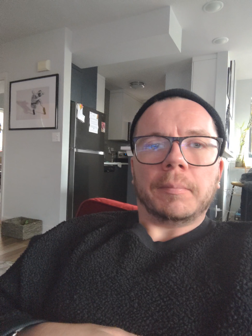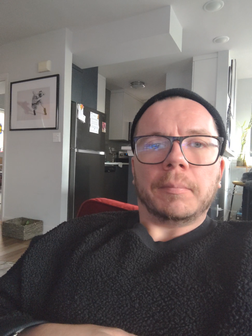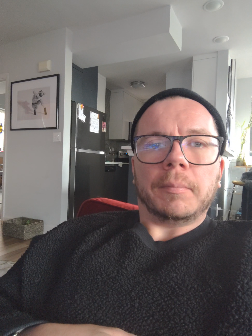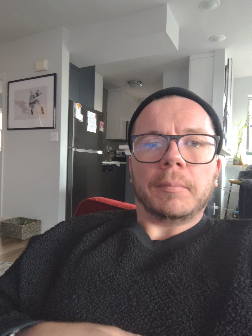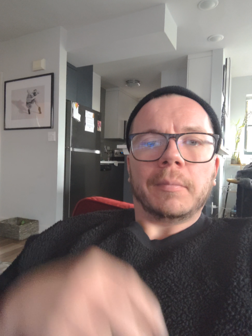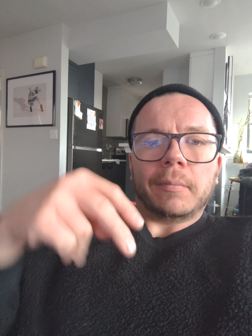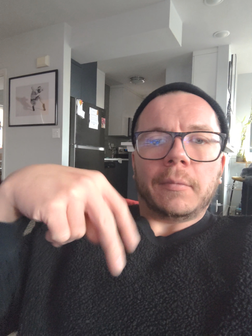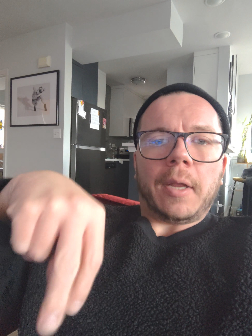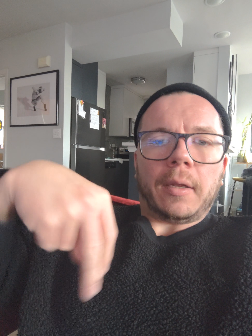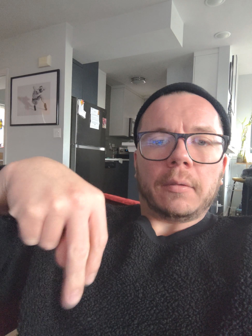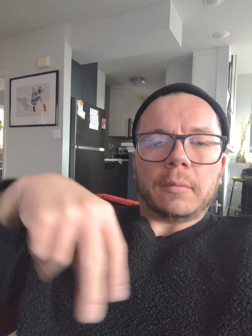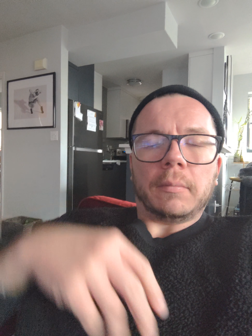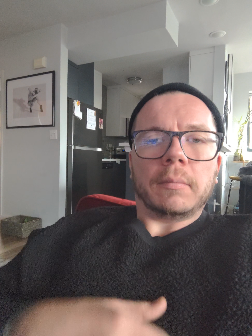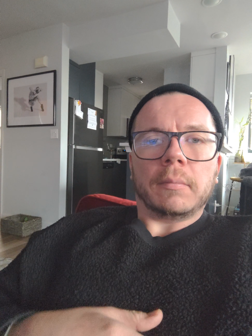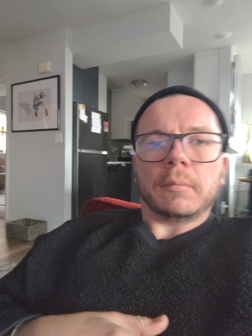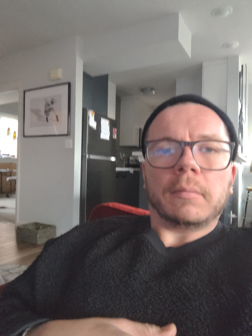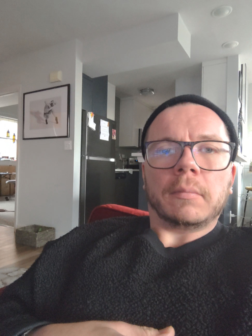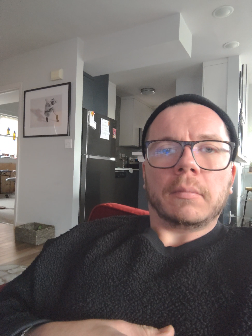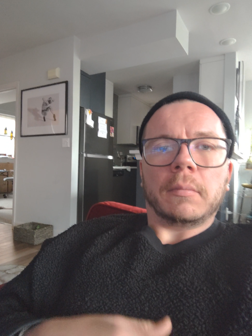dance